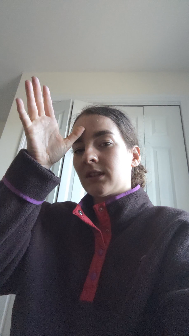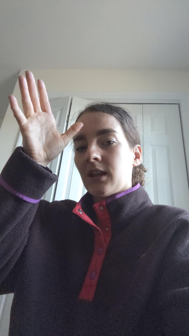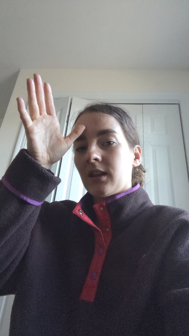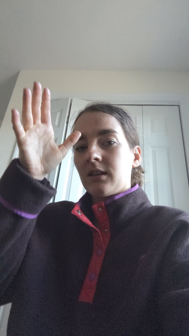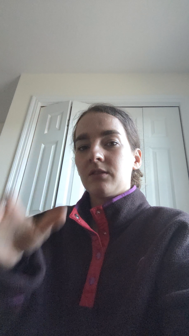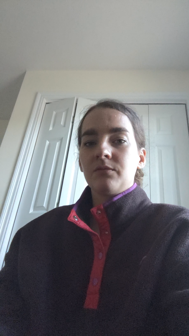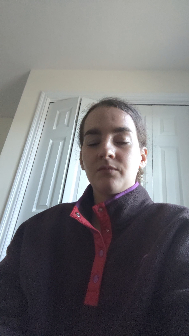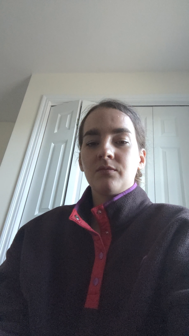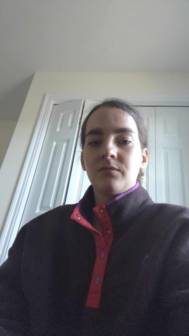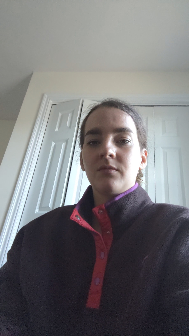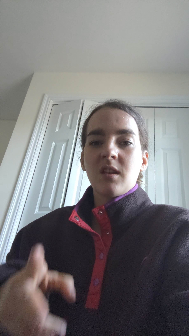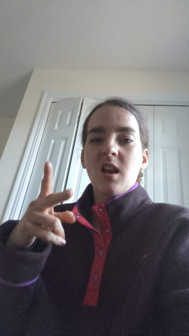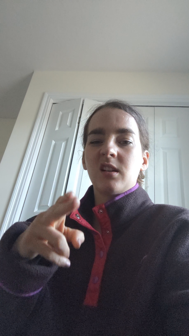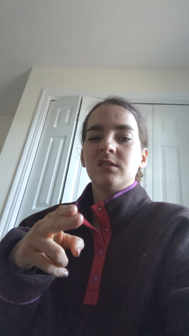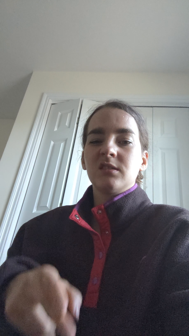cut